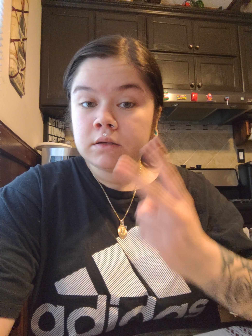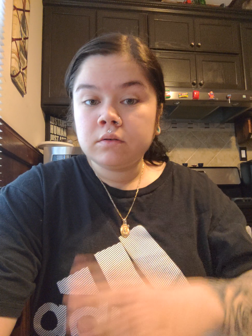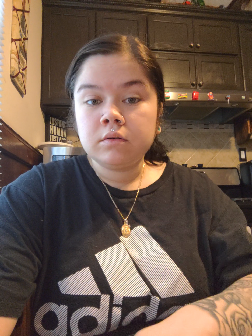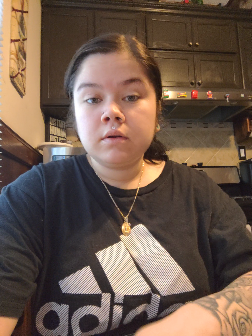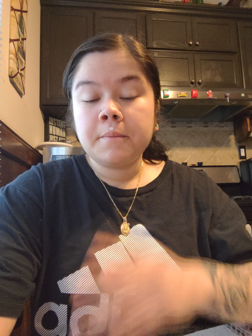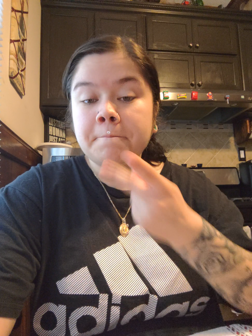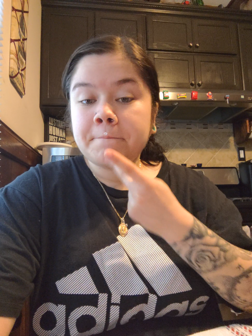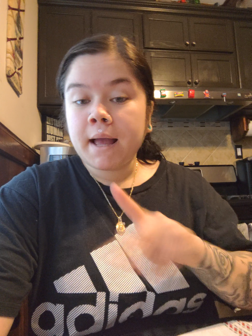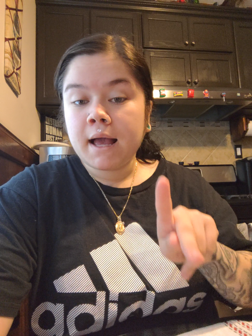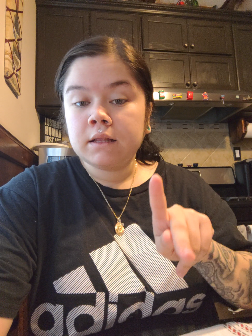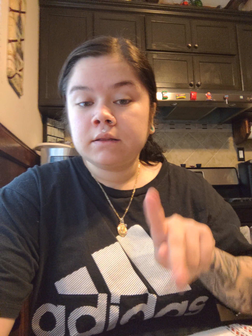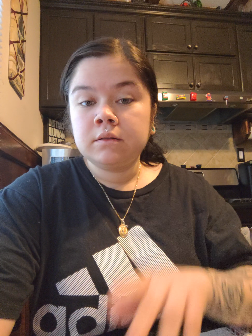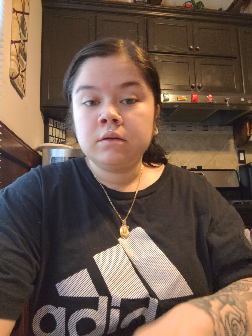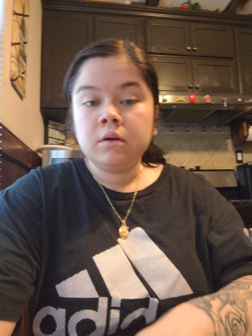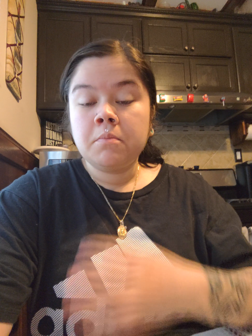pen